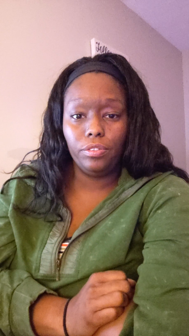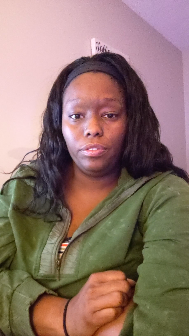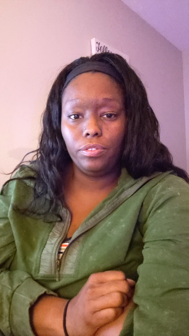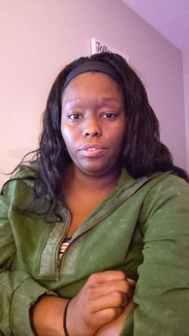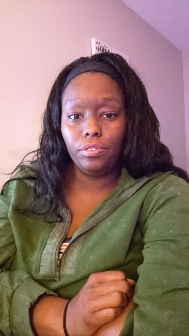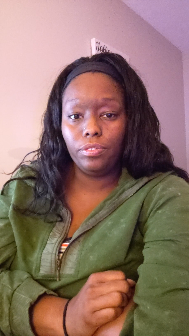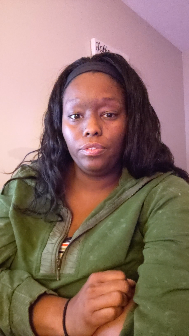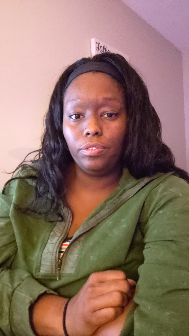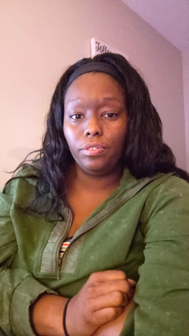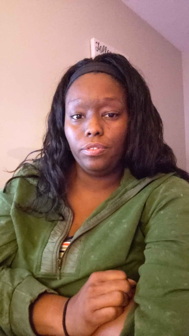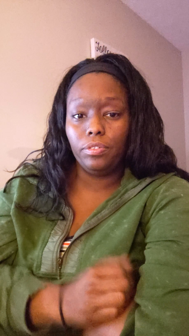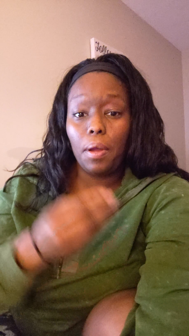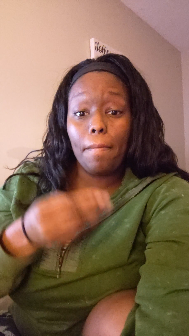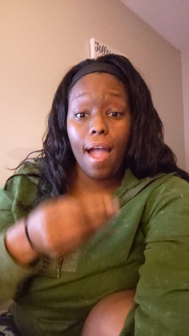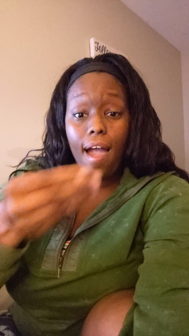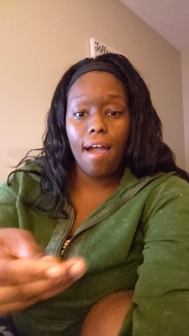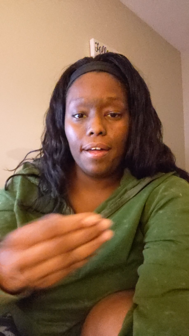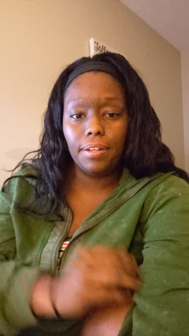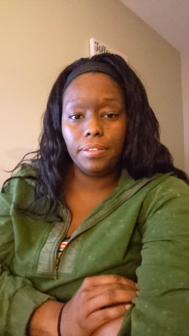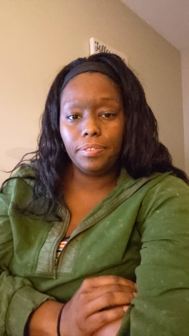buy